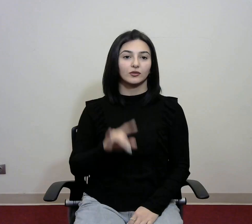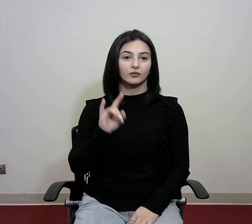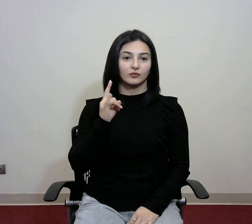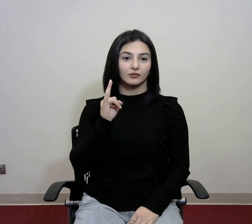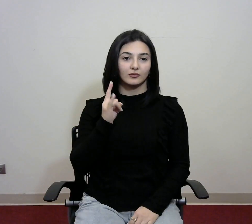uşaq